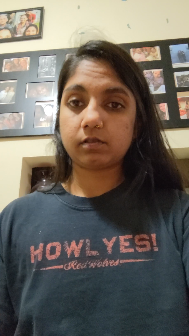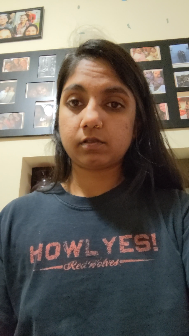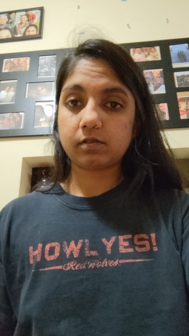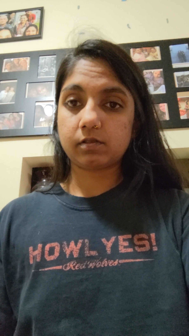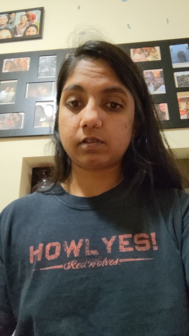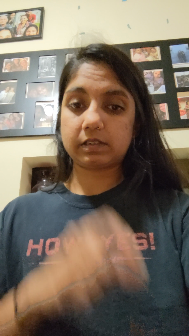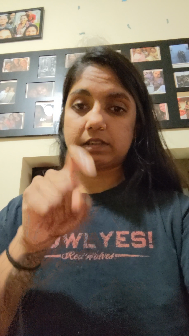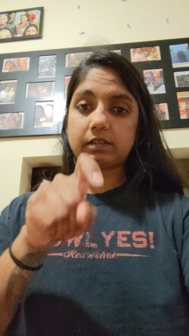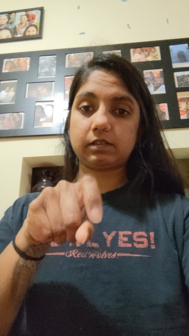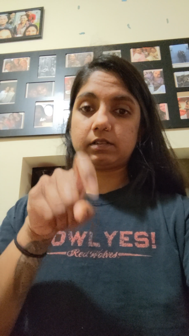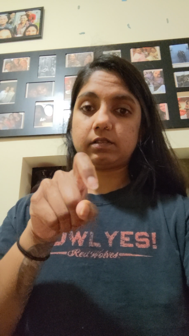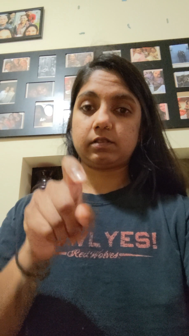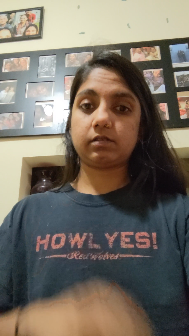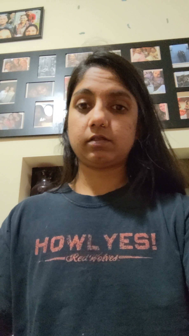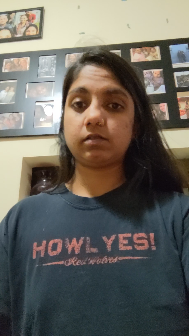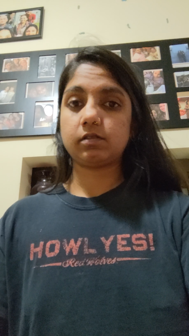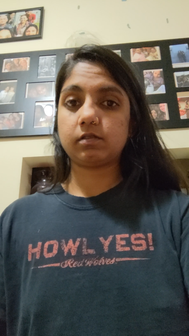need